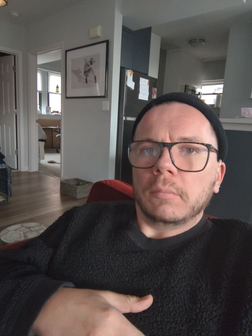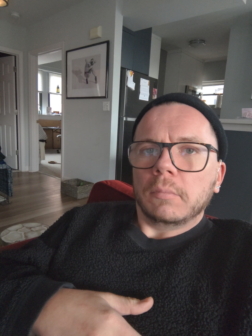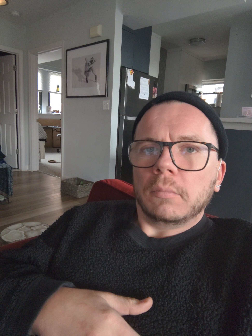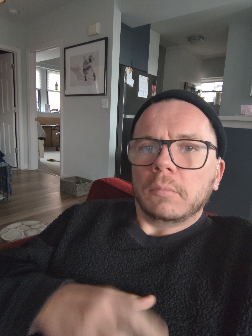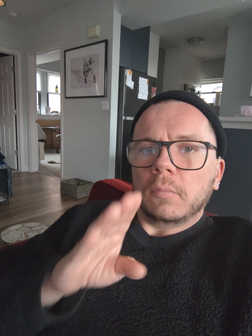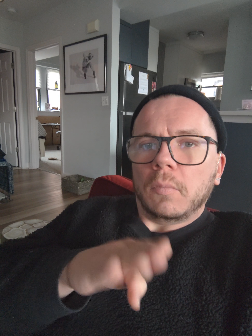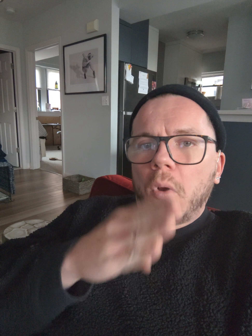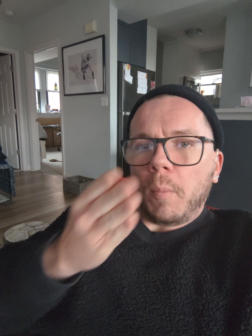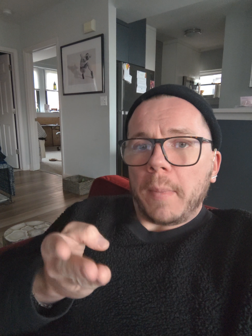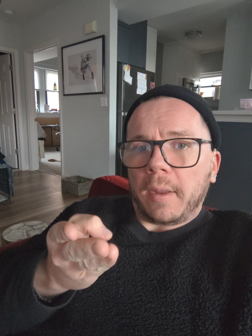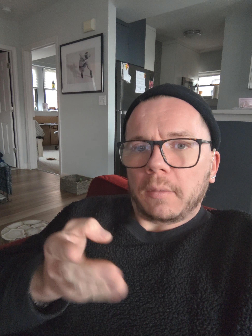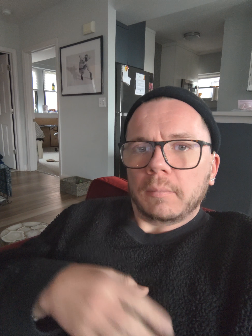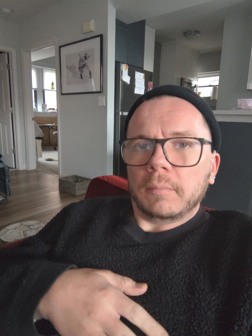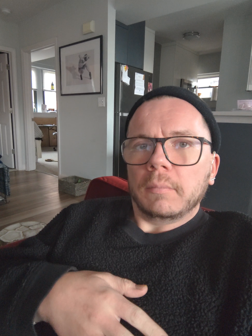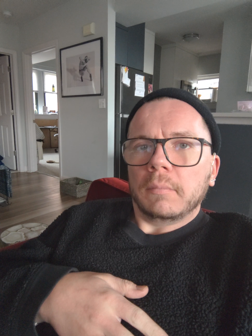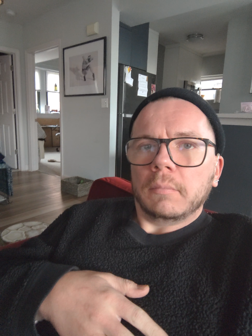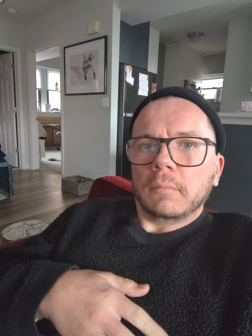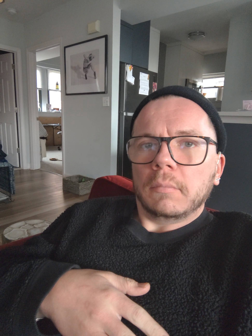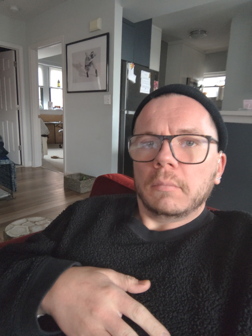open